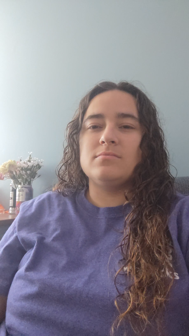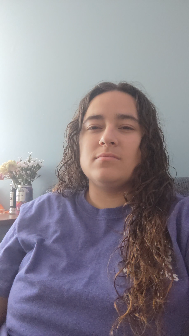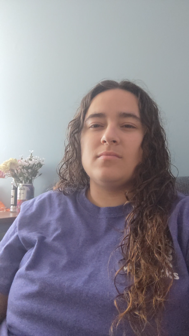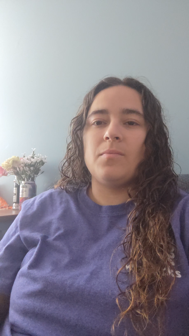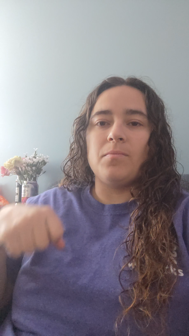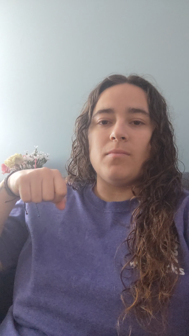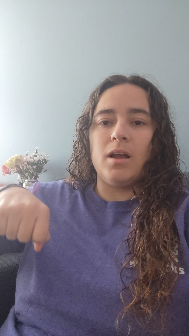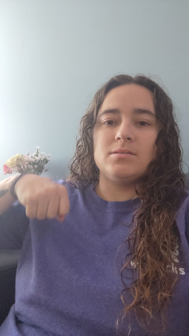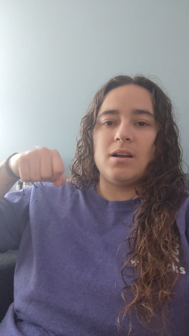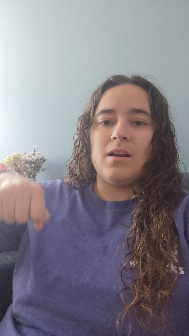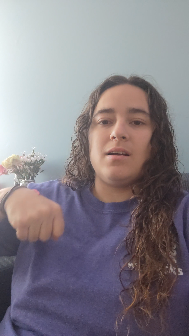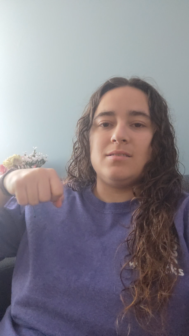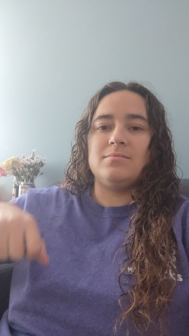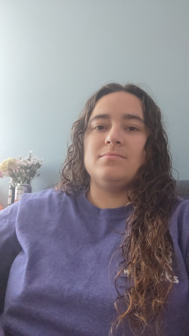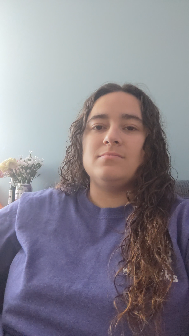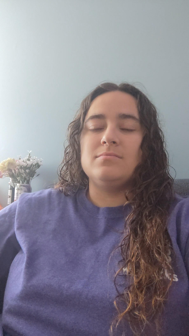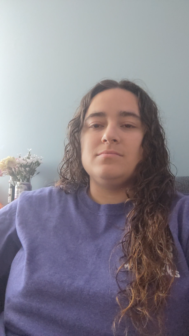bicycle